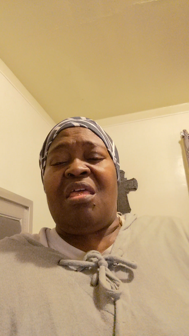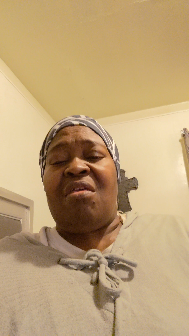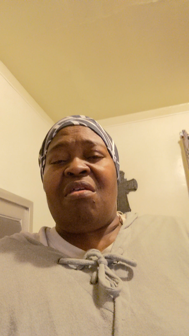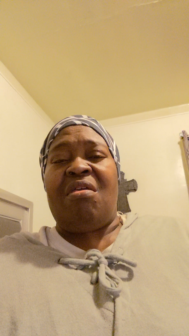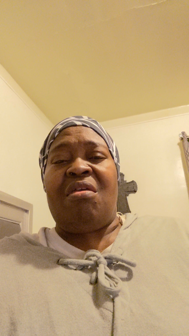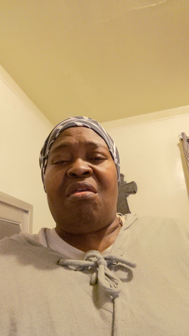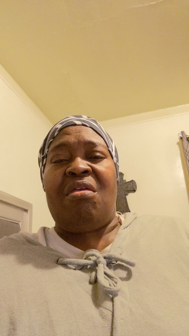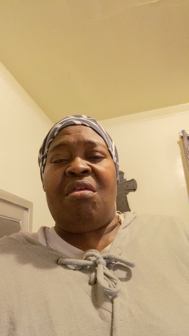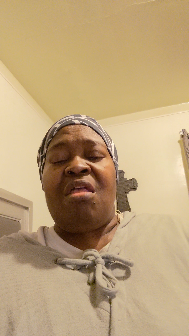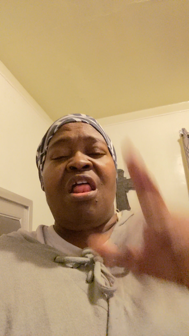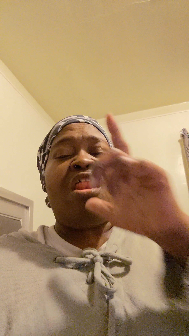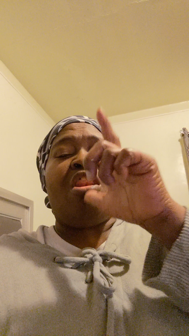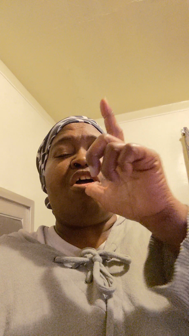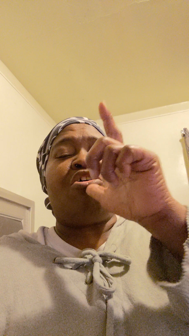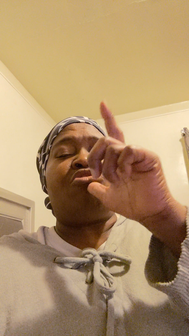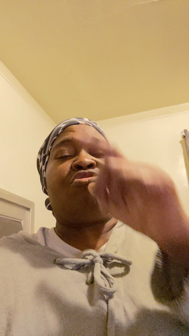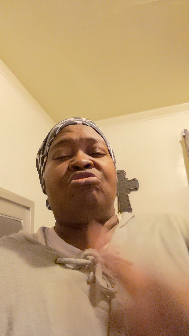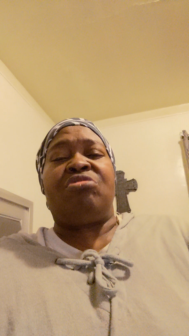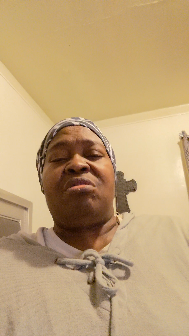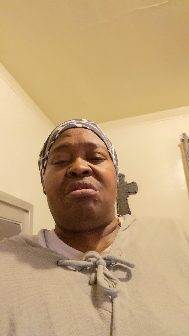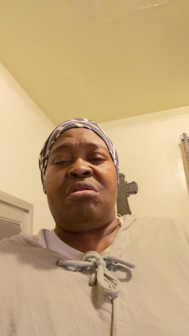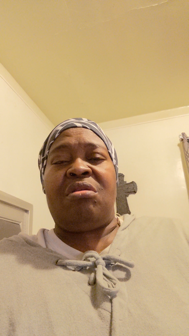lunch